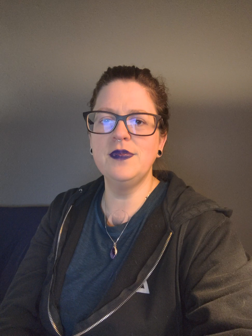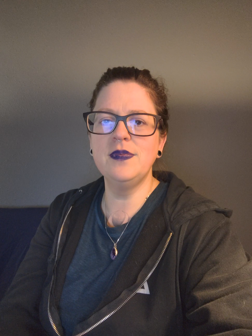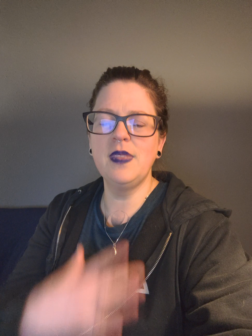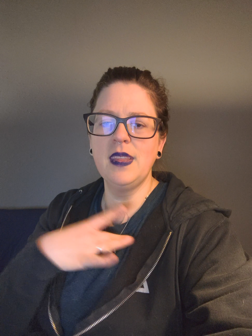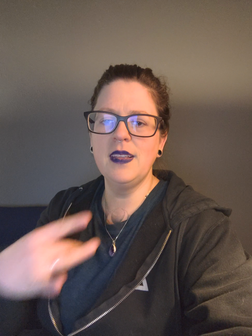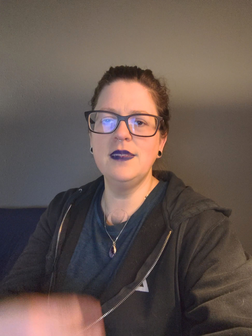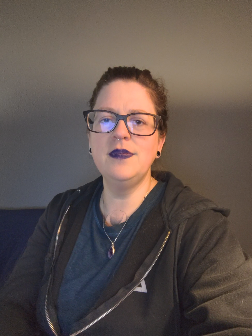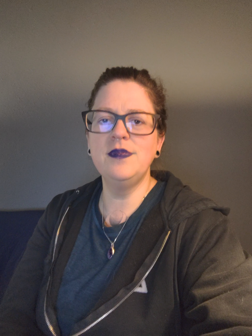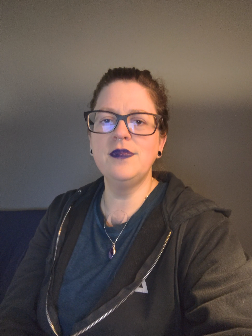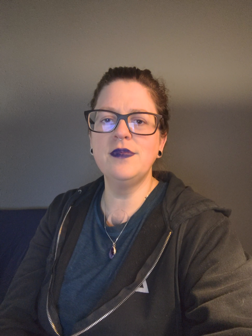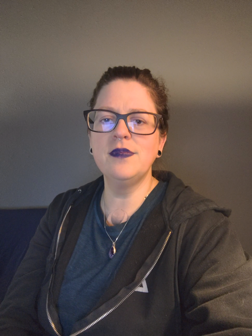like